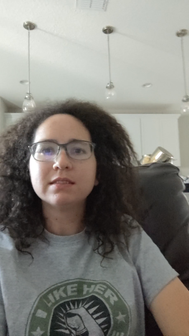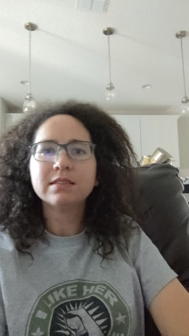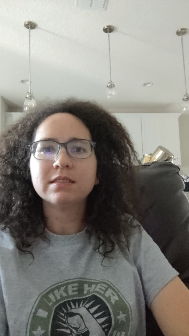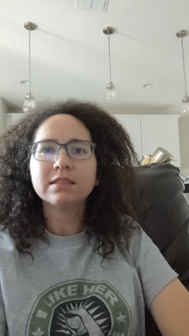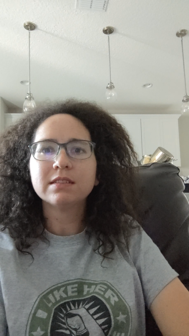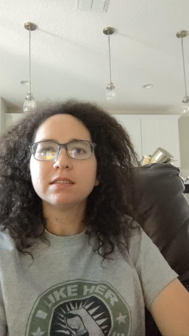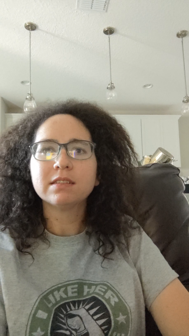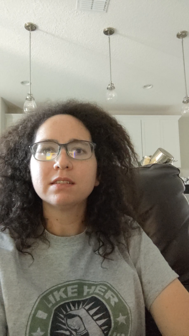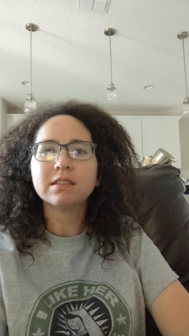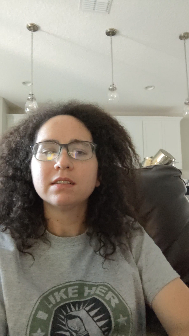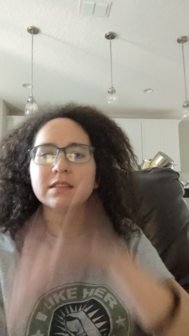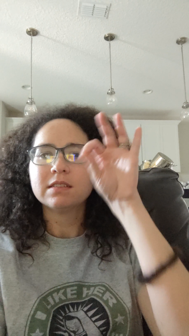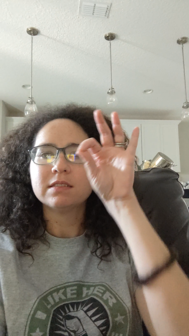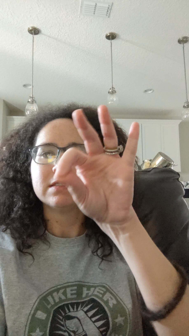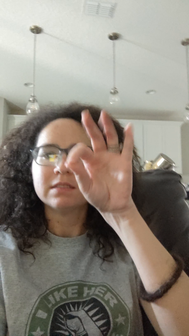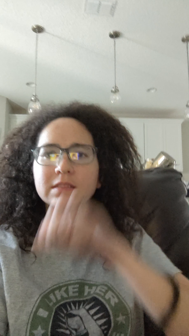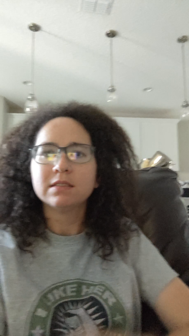fit